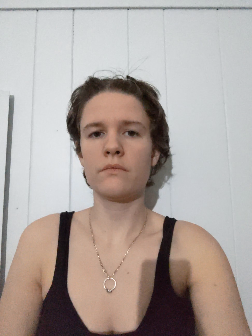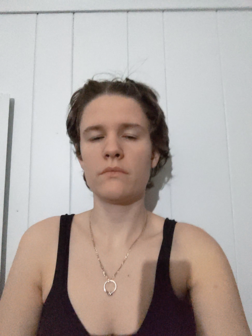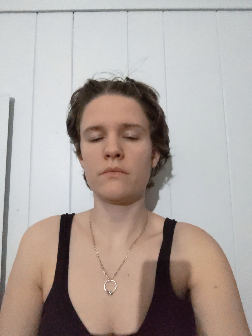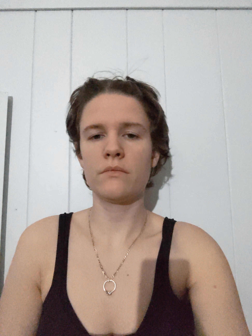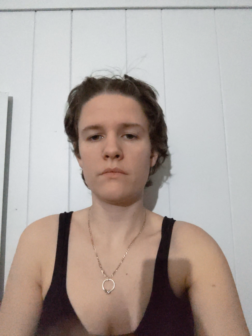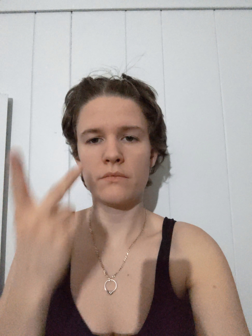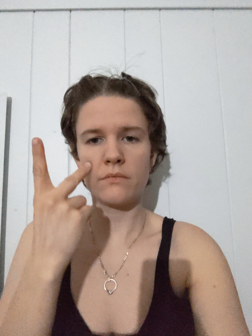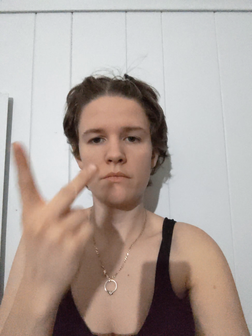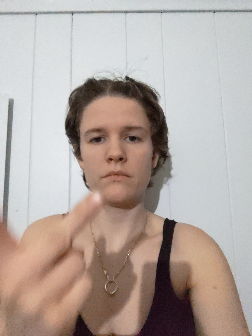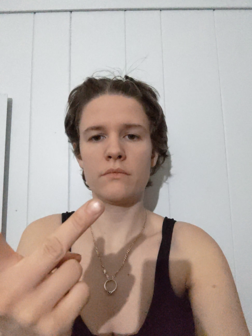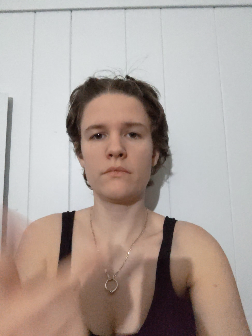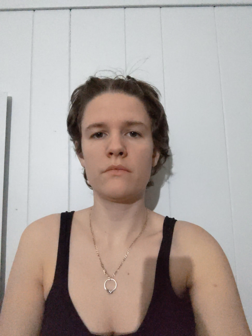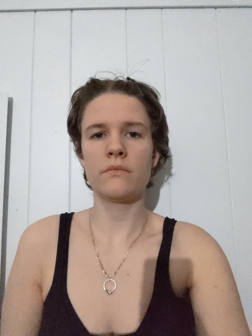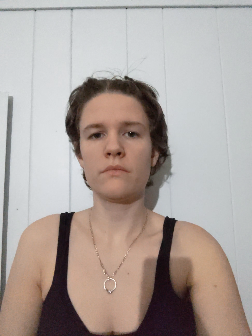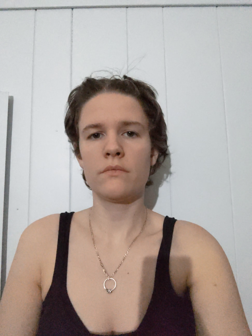see